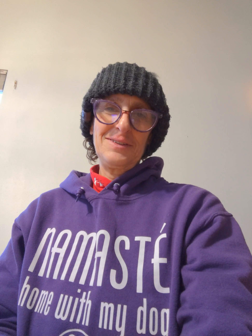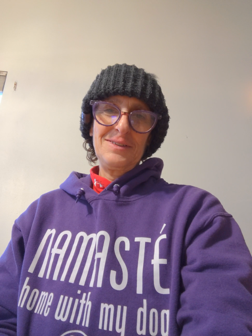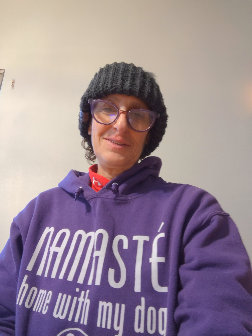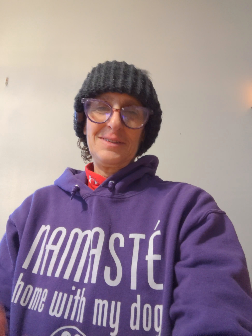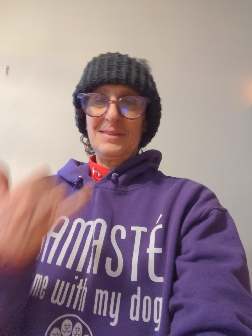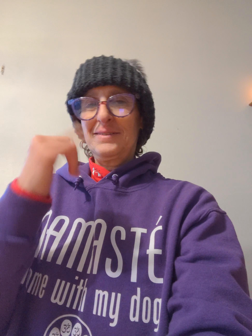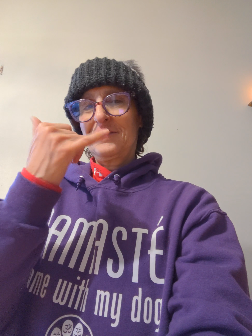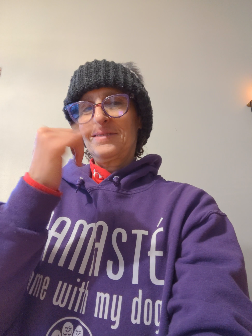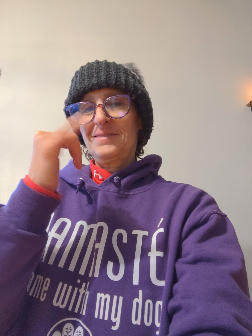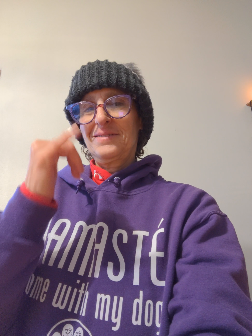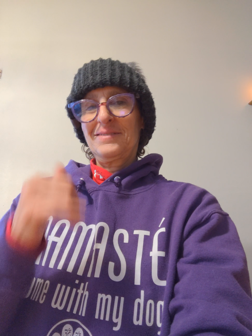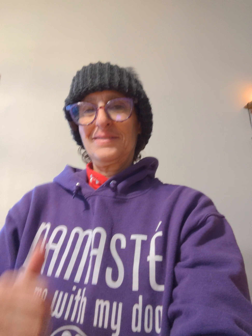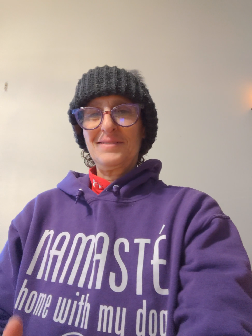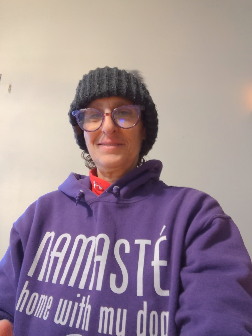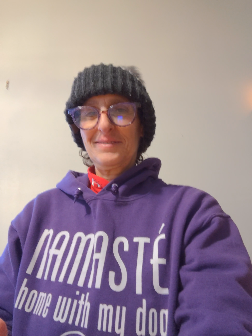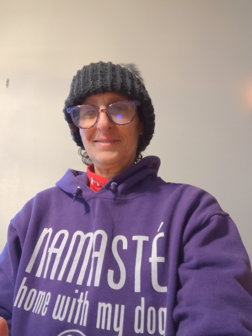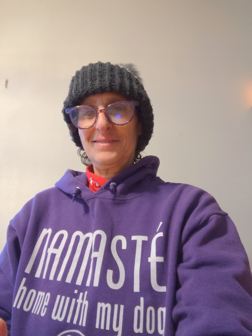yellow